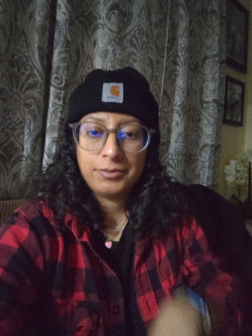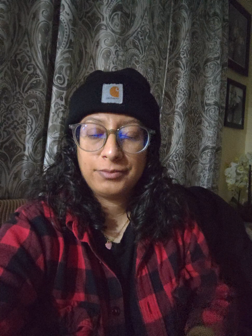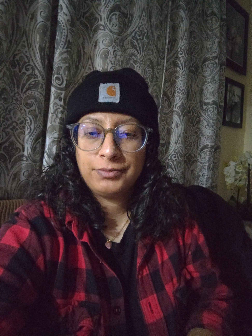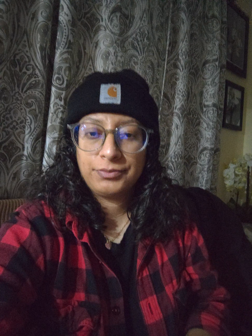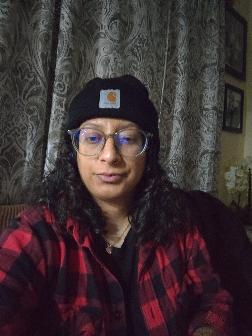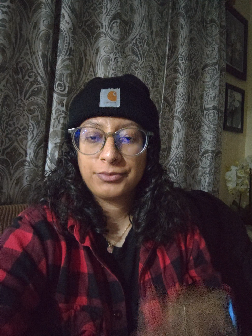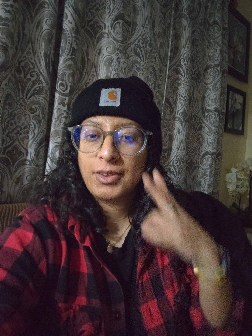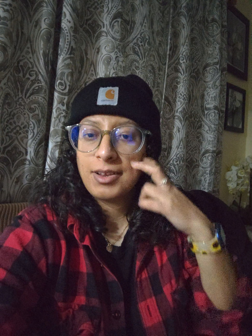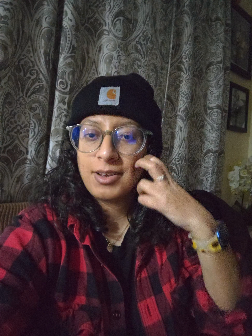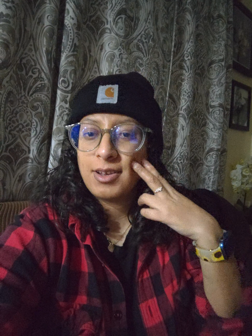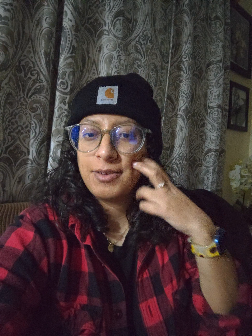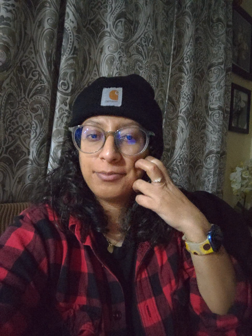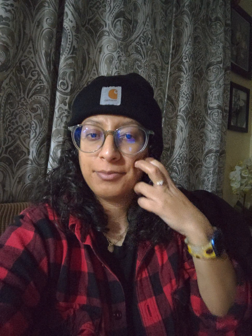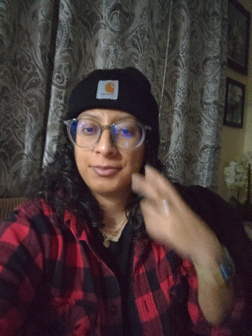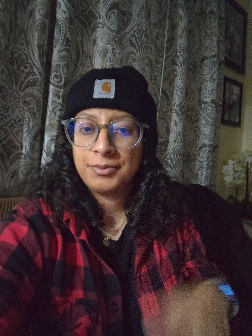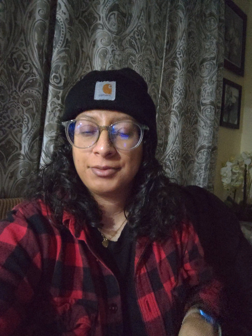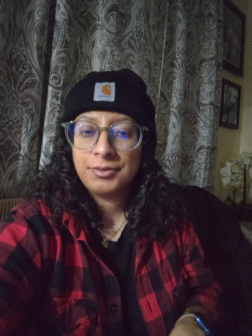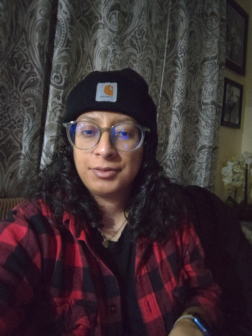gum